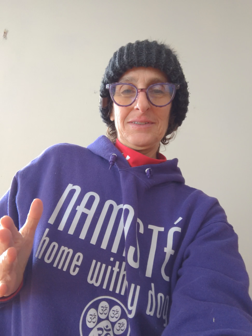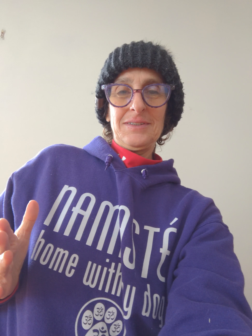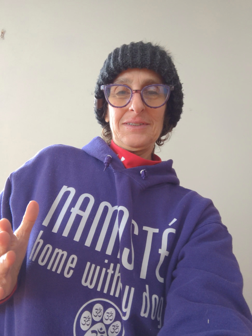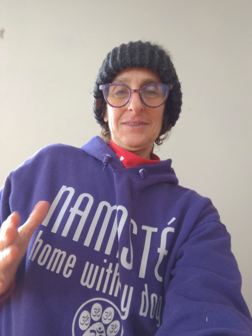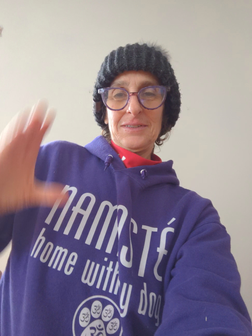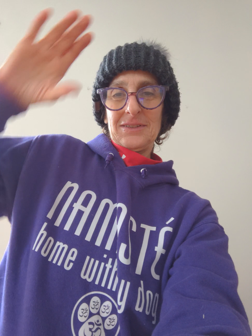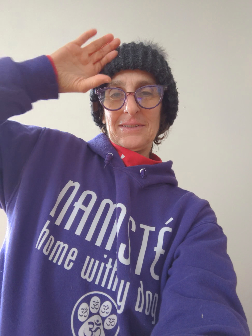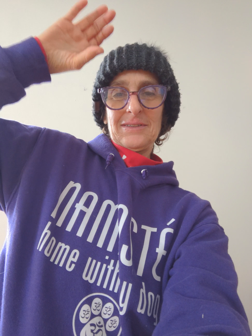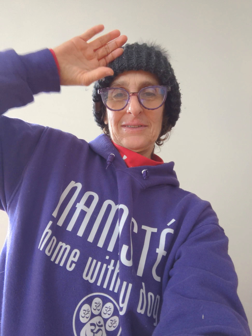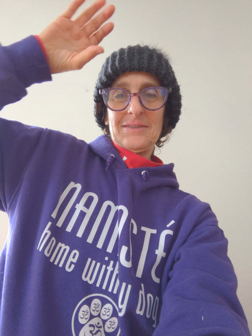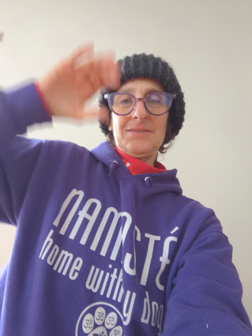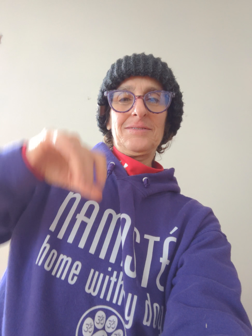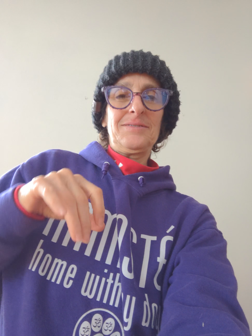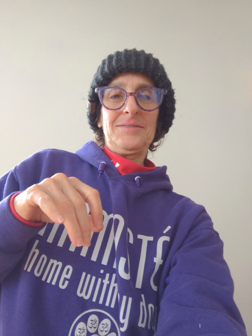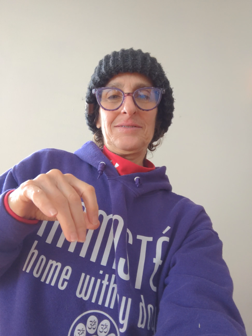sun